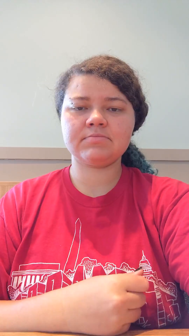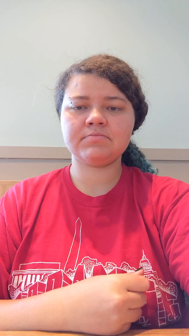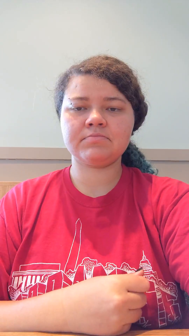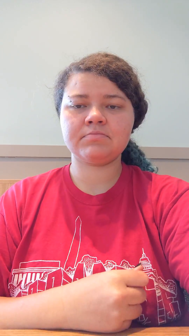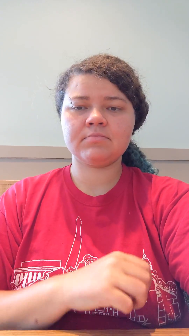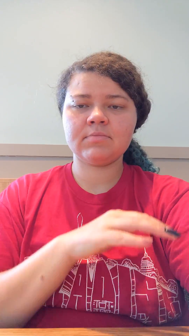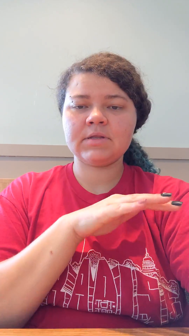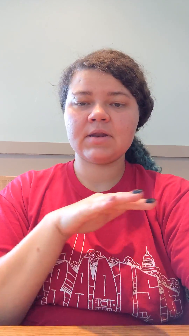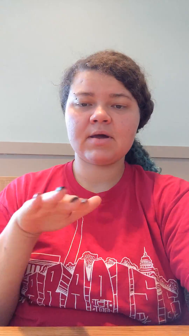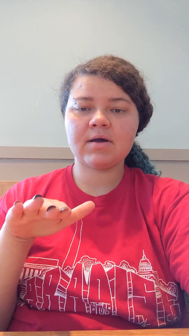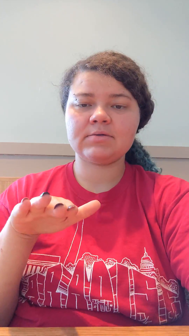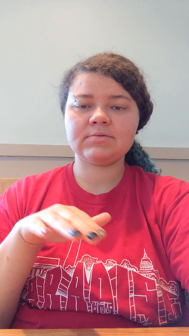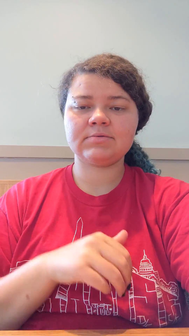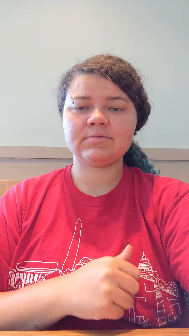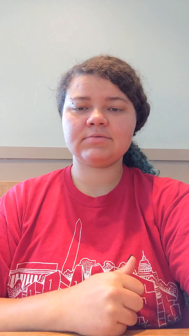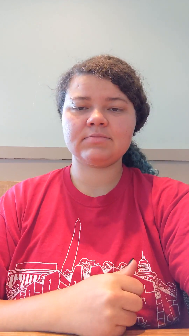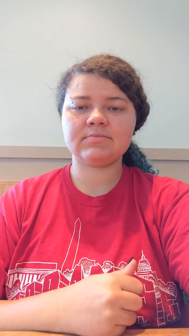nice